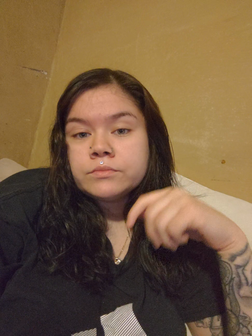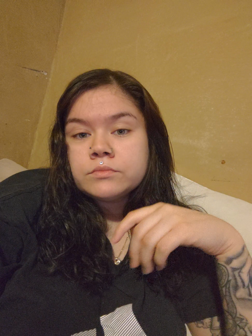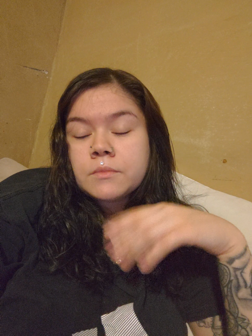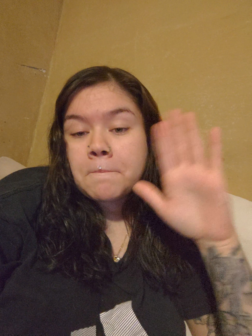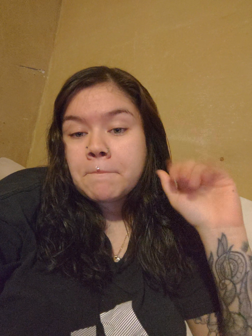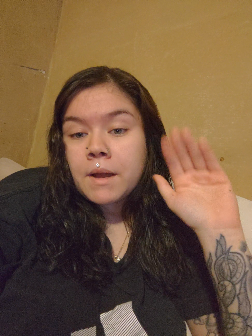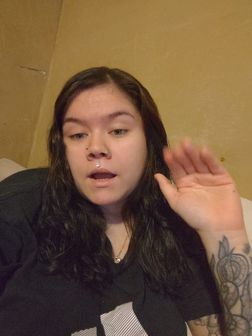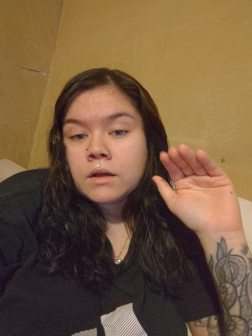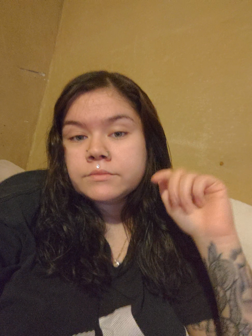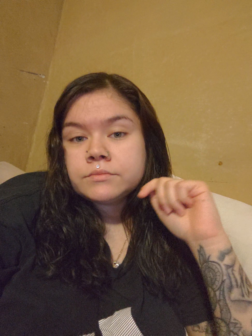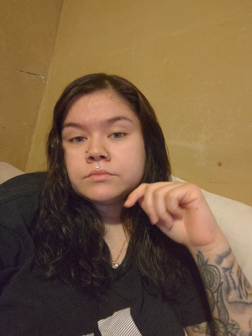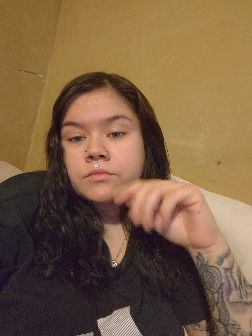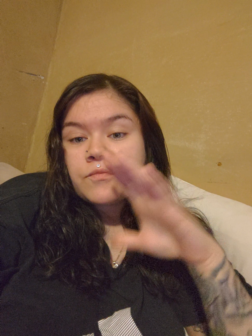bye